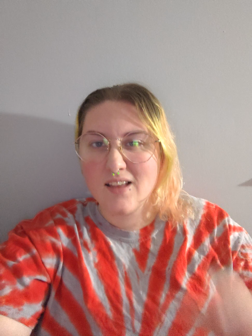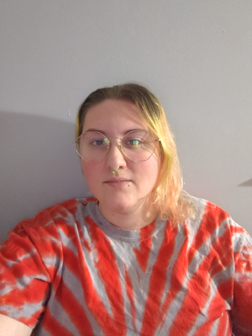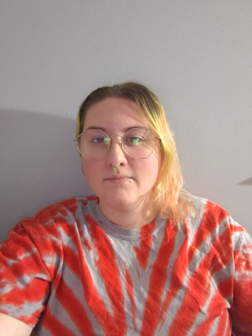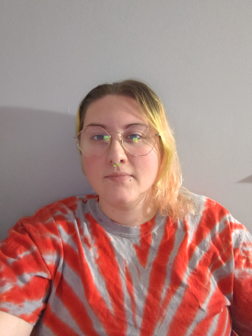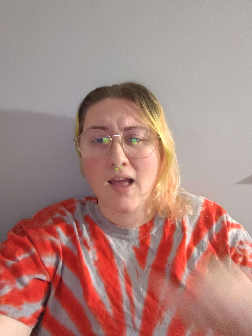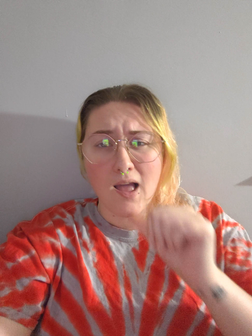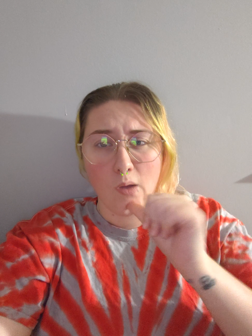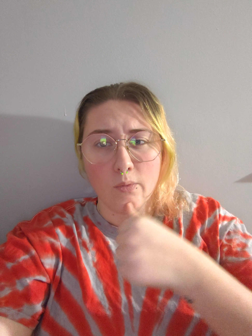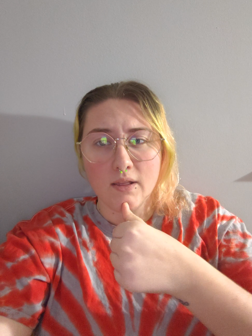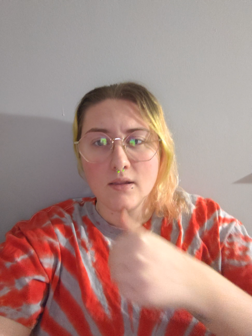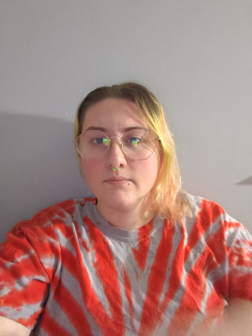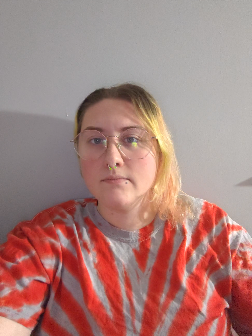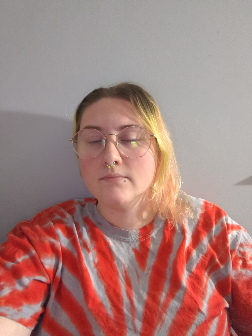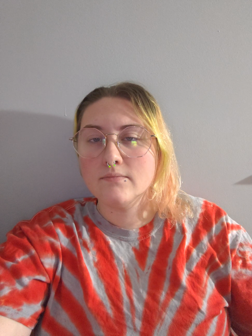owie